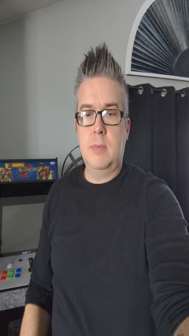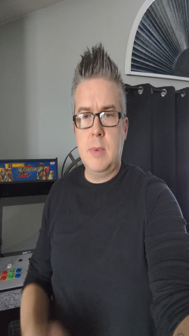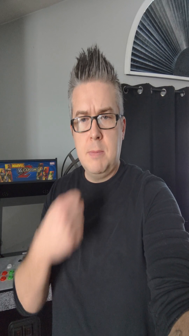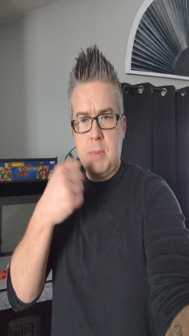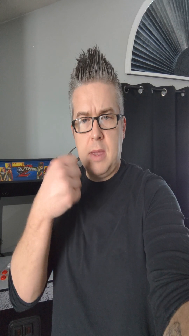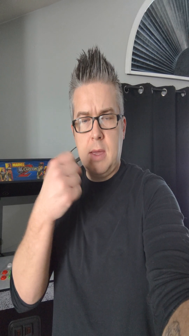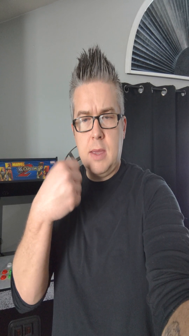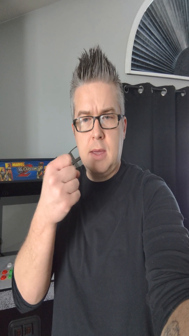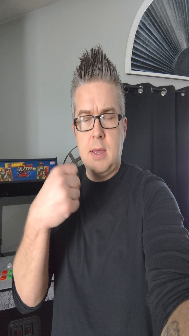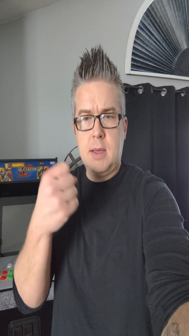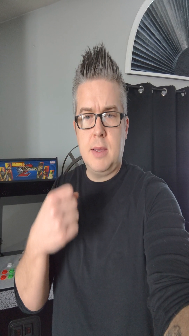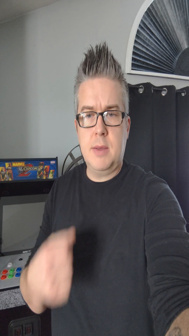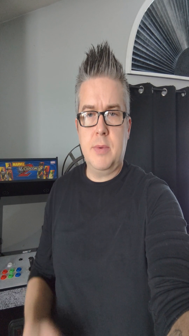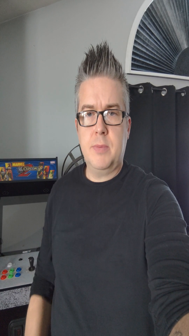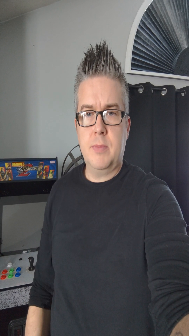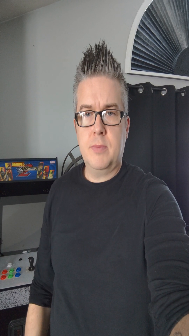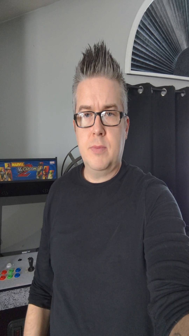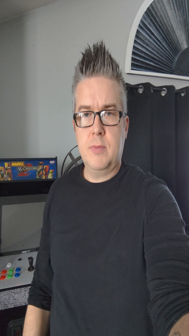make